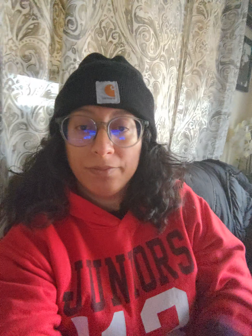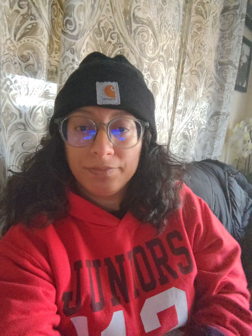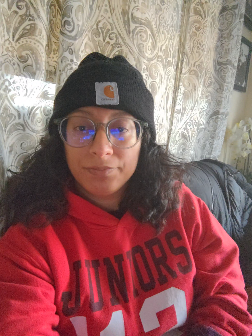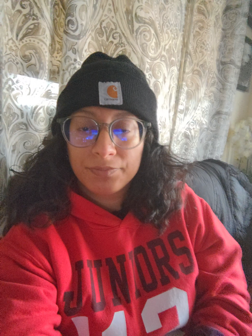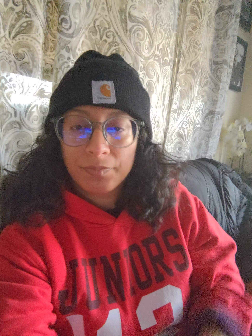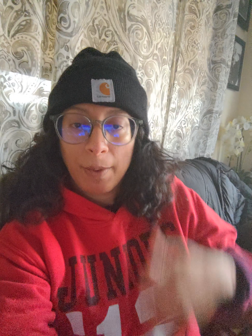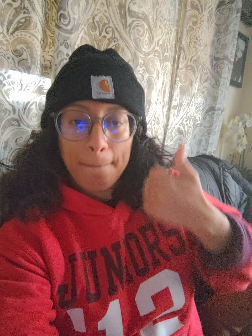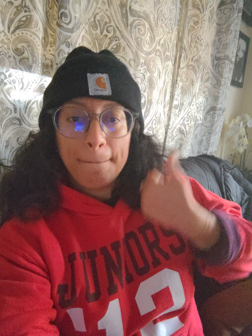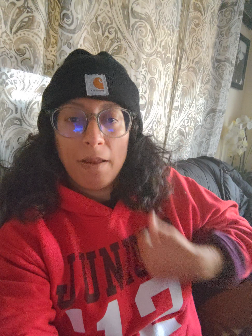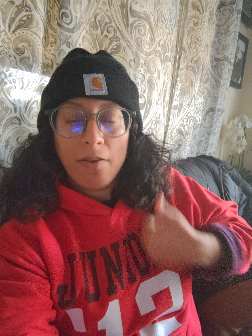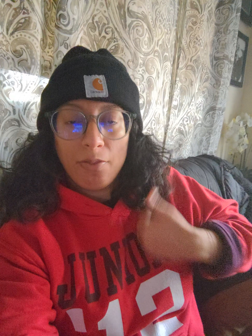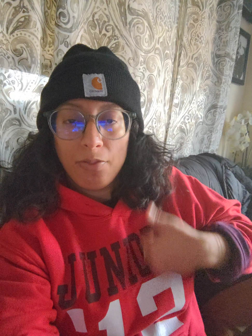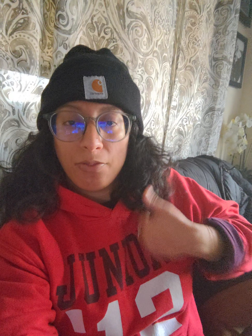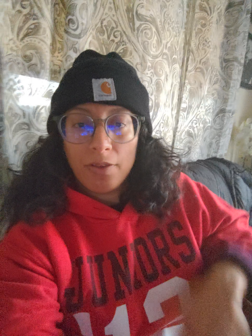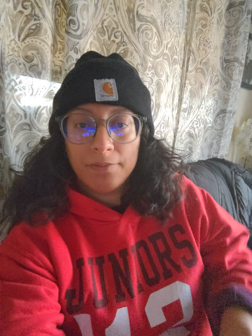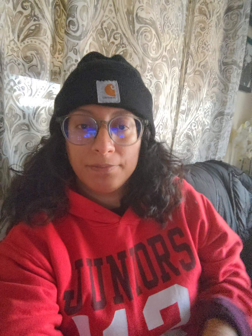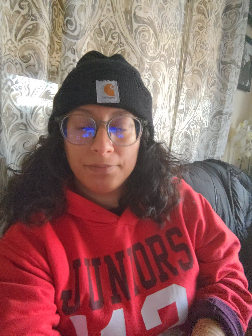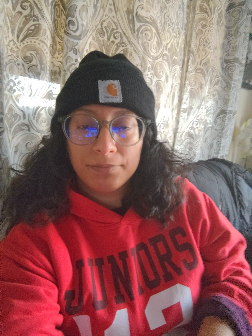bath